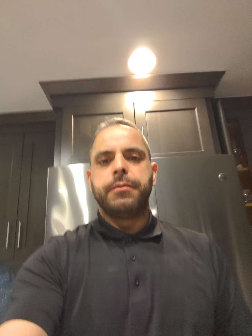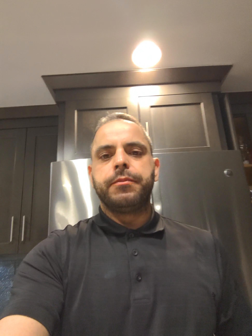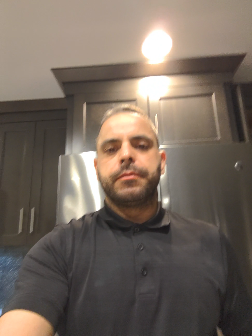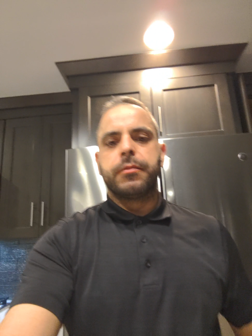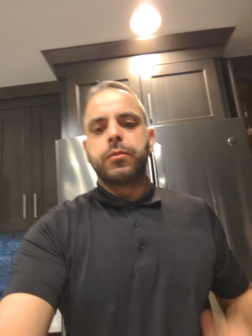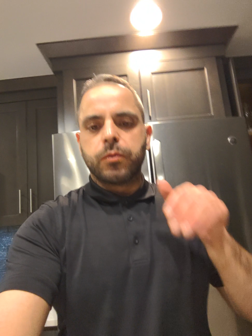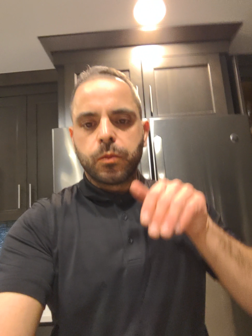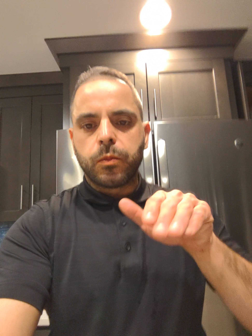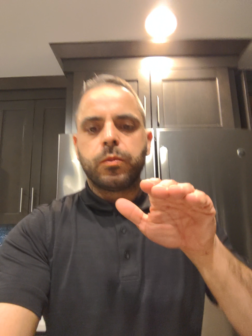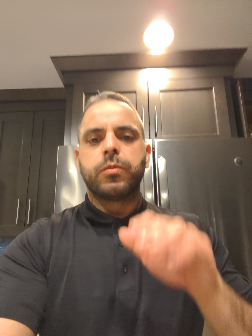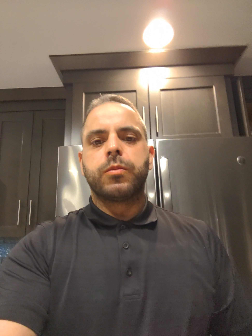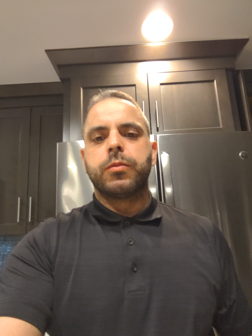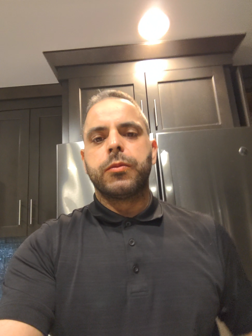into